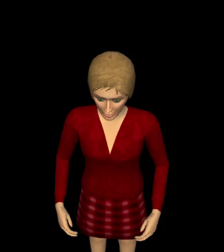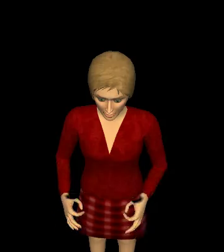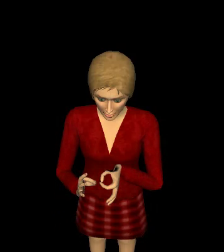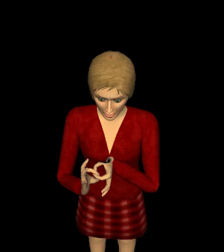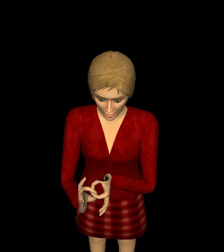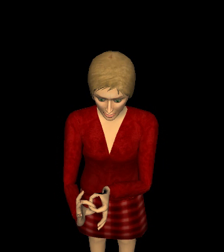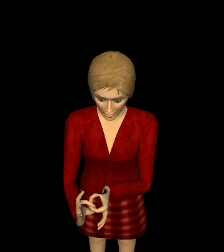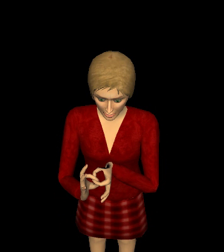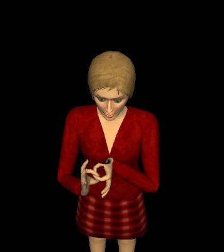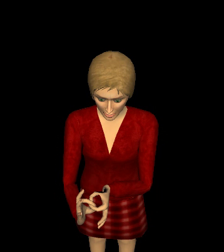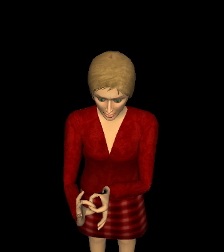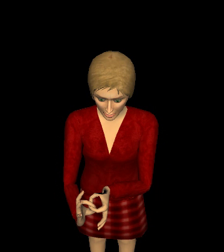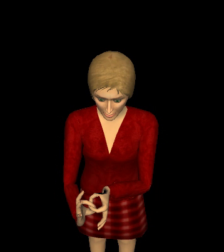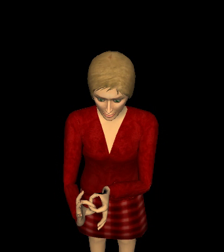علاقة